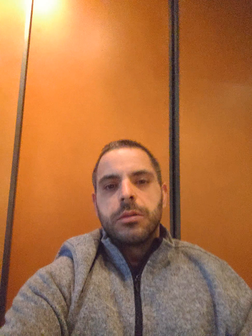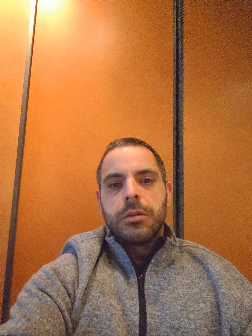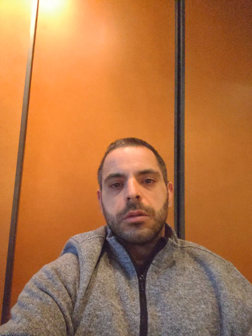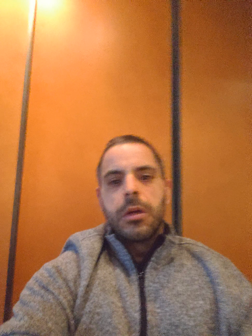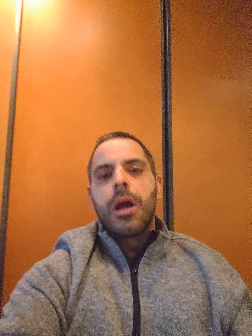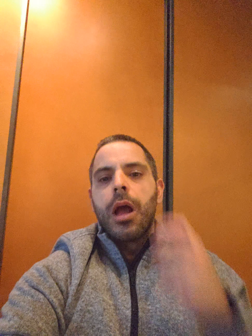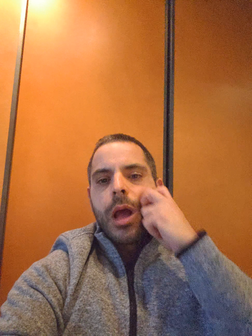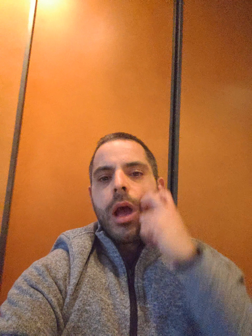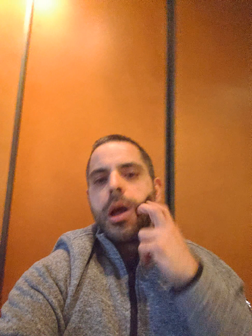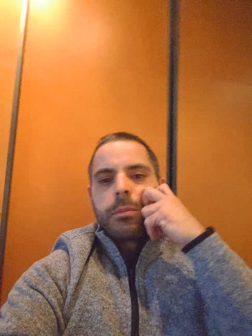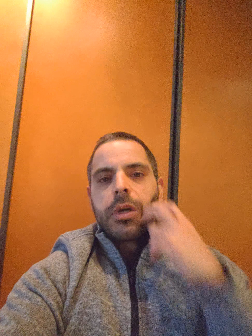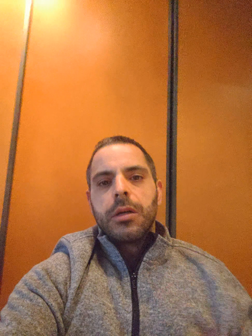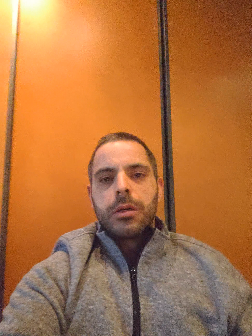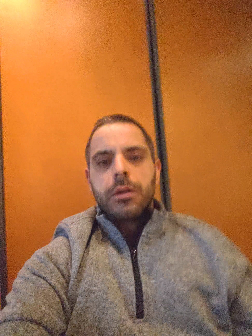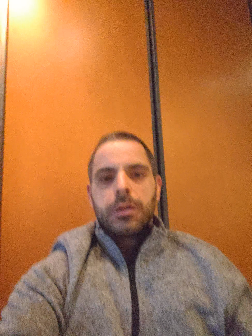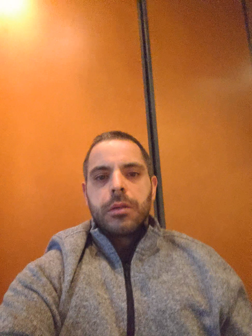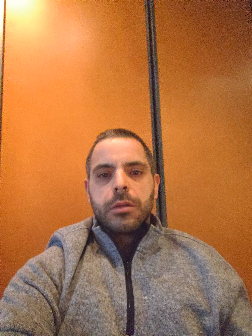gum